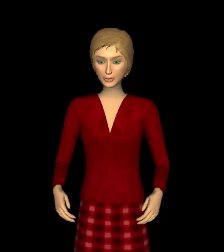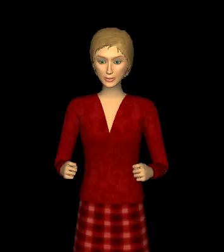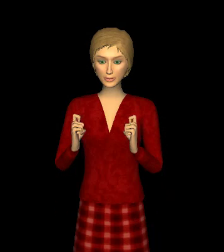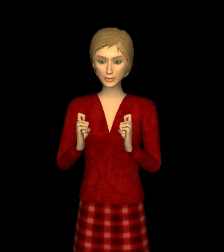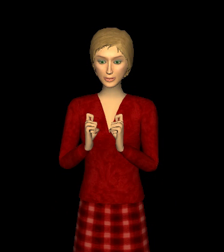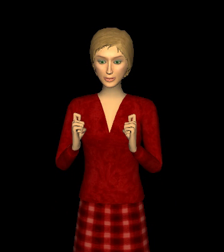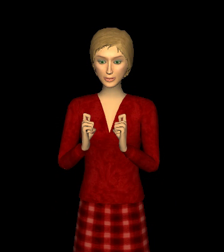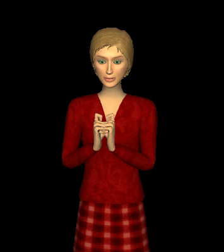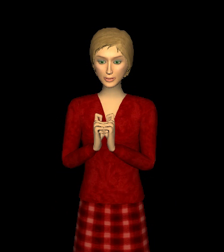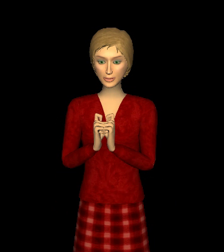كهربائي